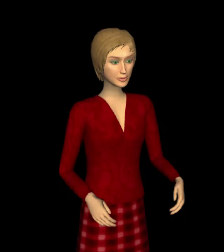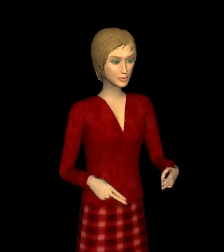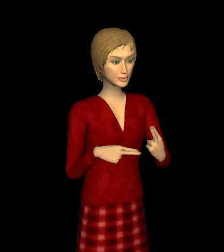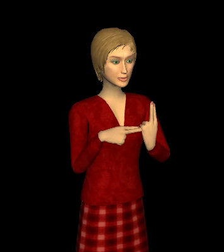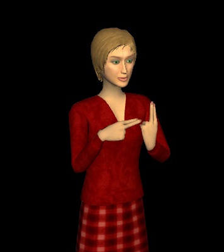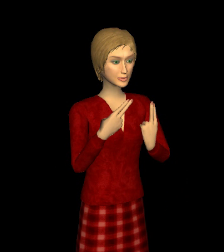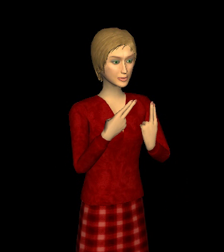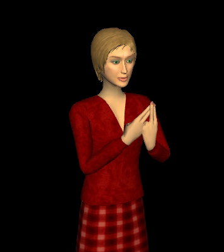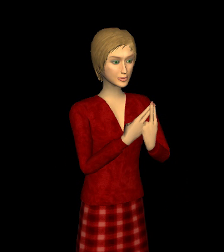يجيب